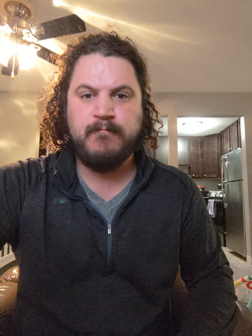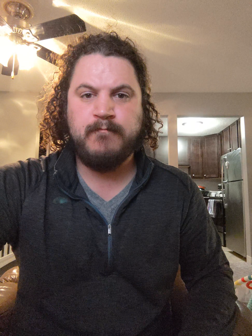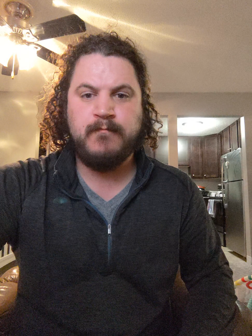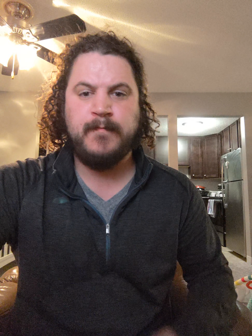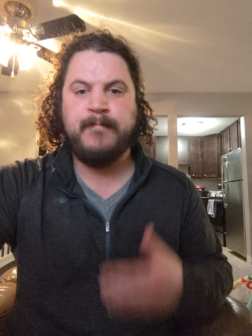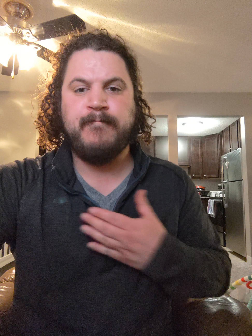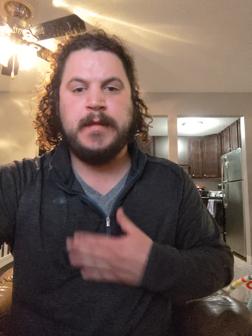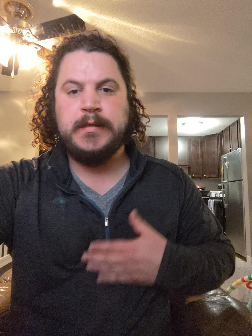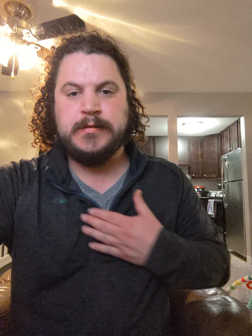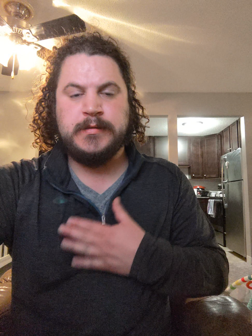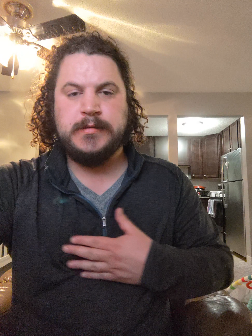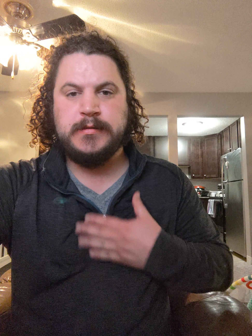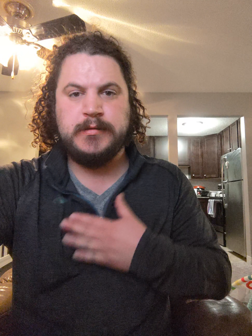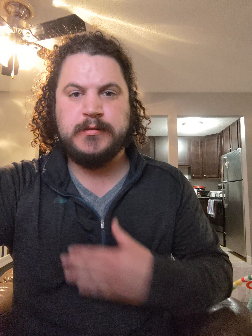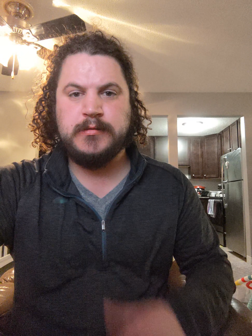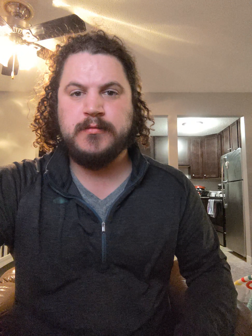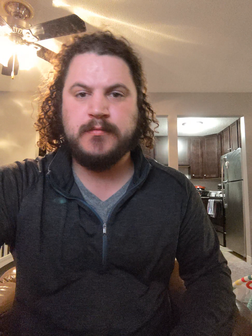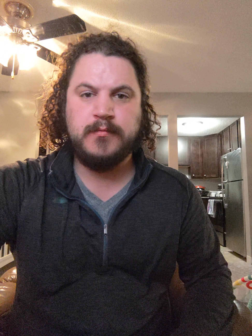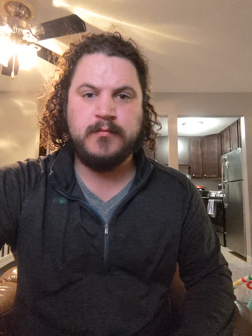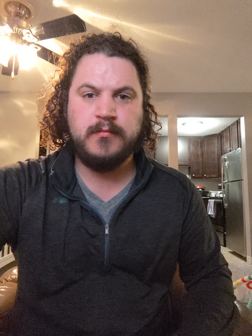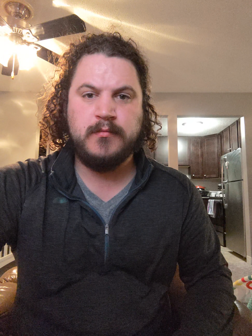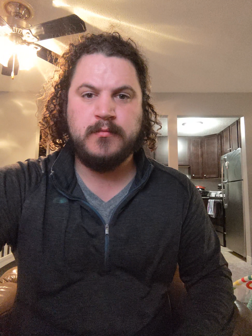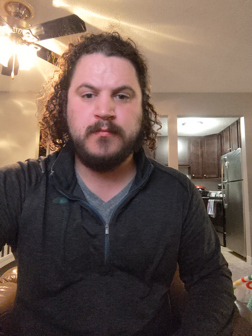please